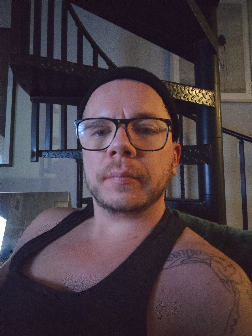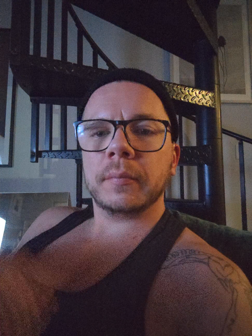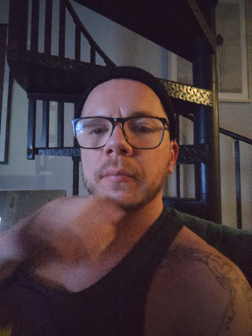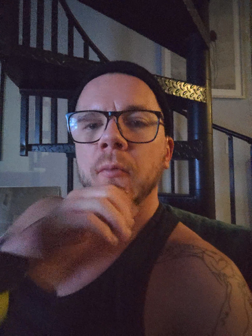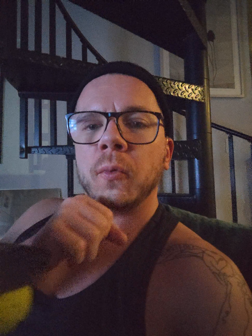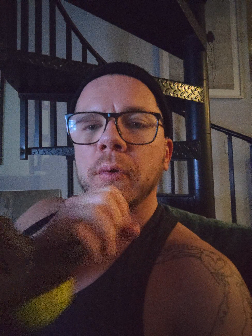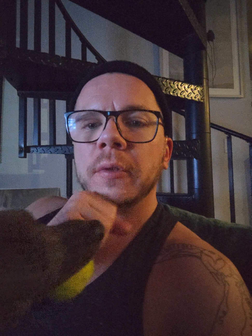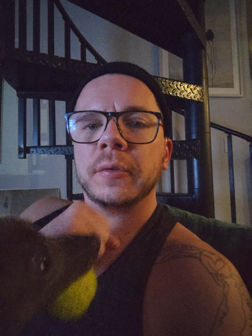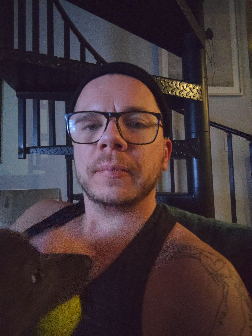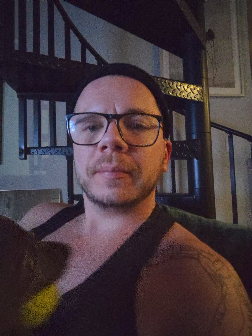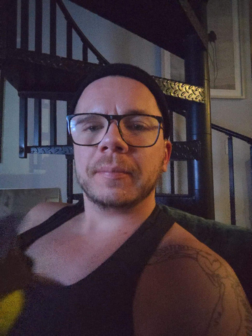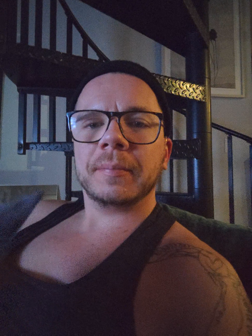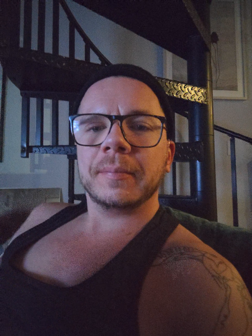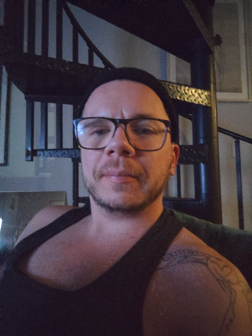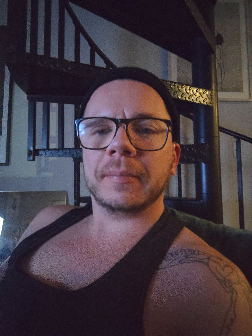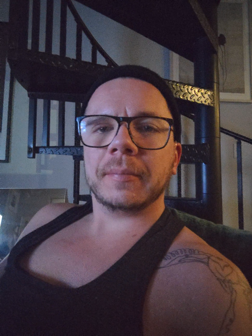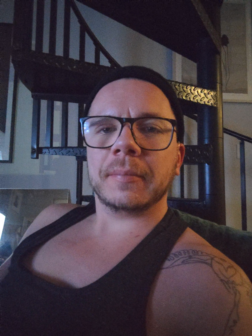orange